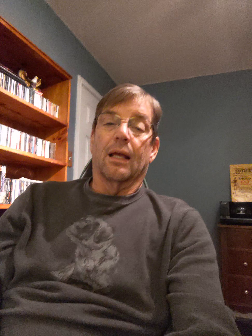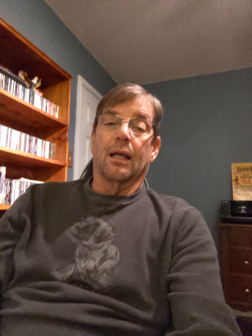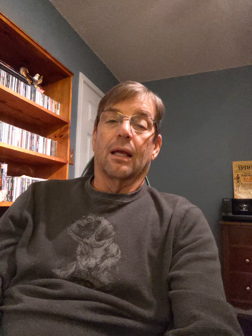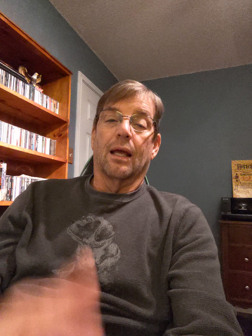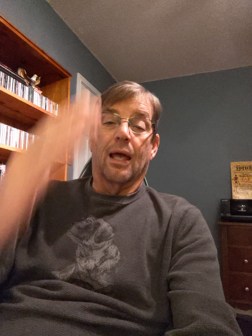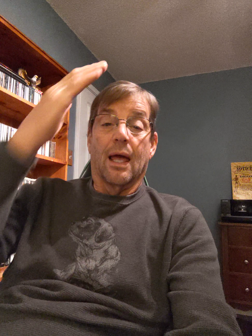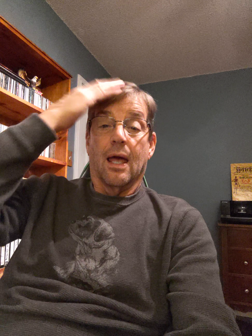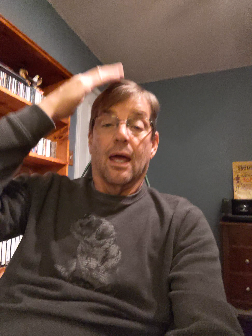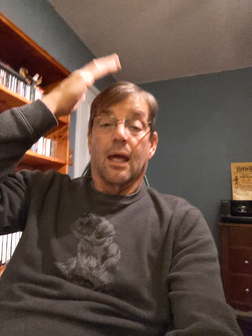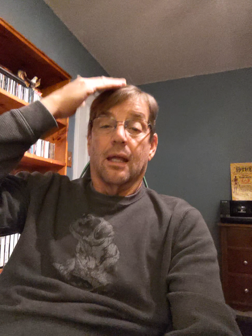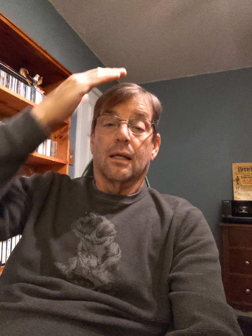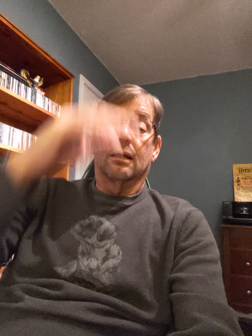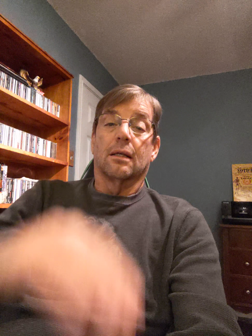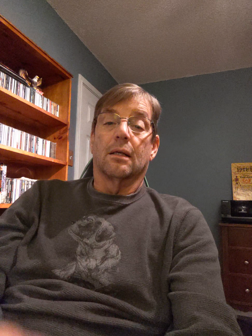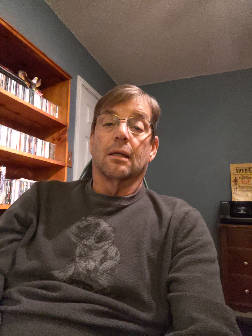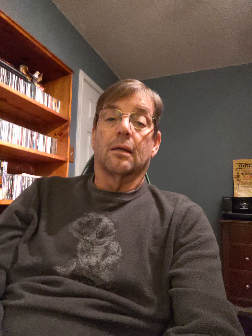hat